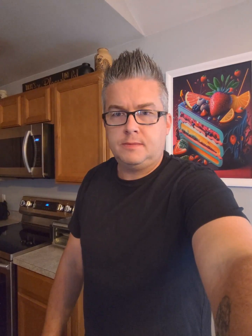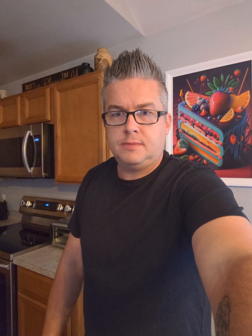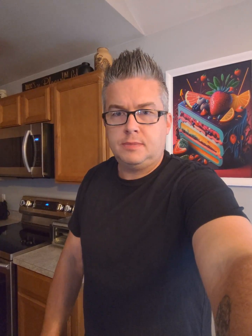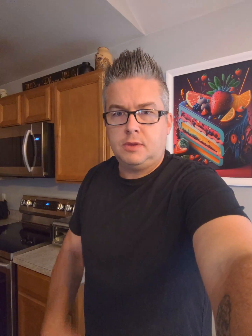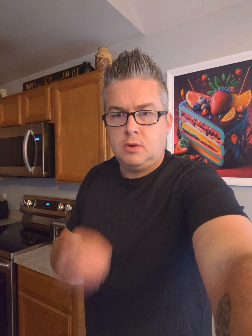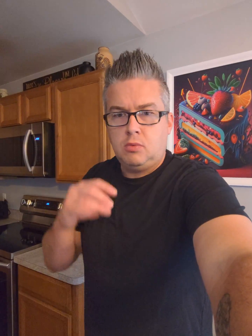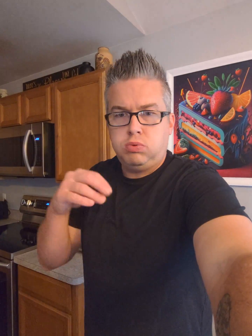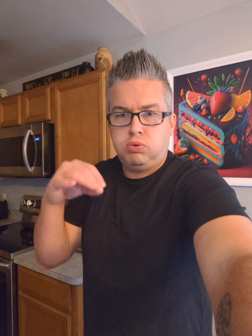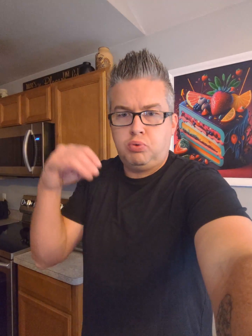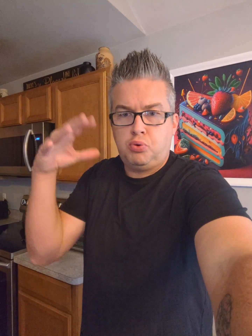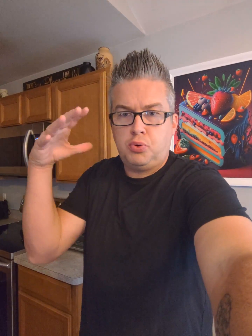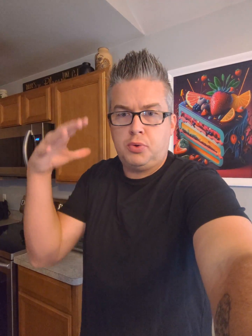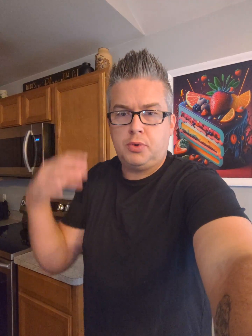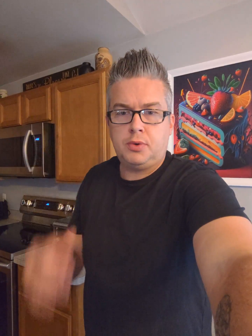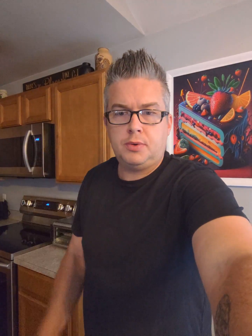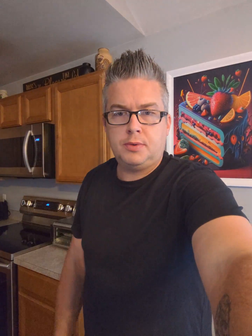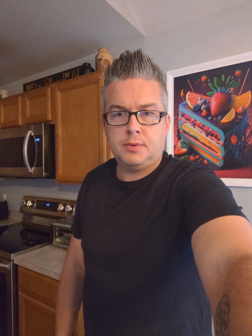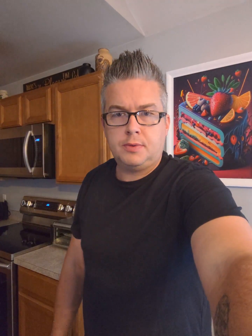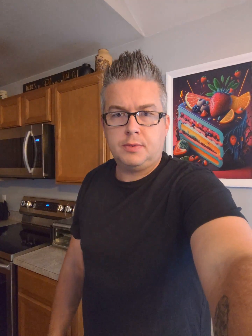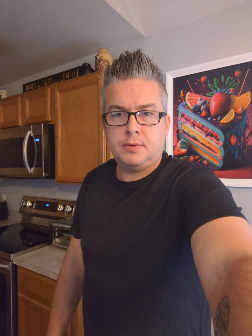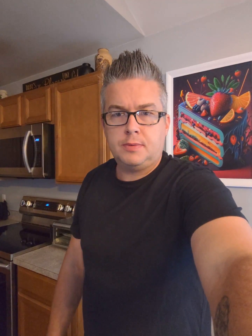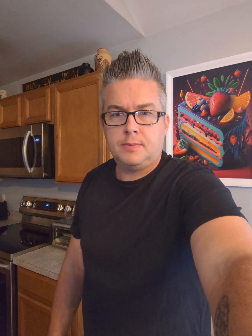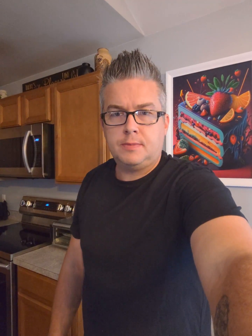bubbles